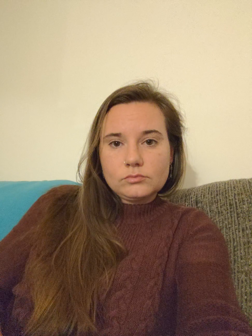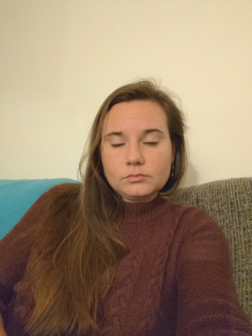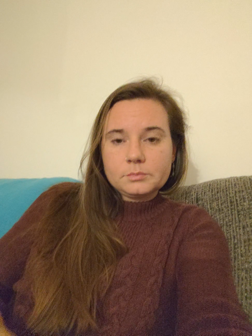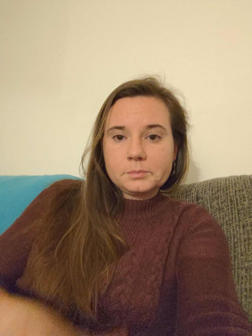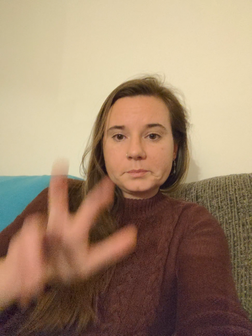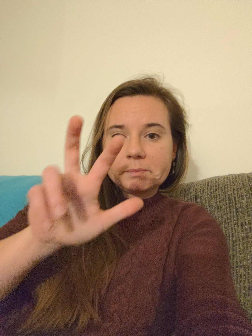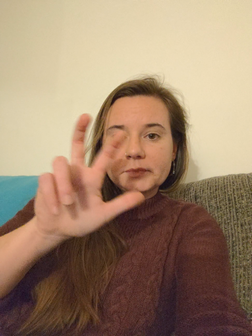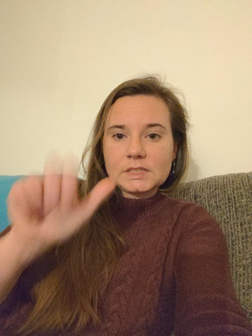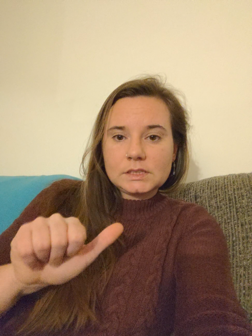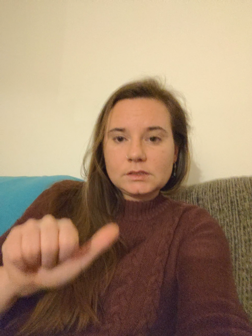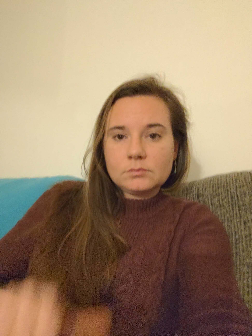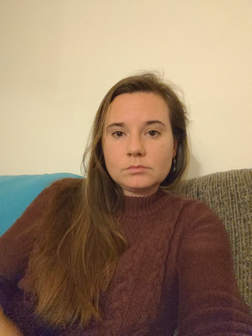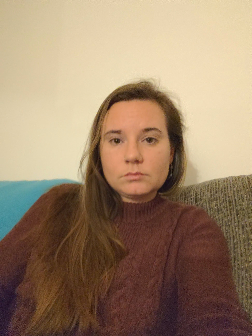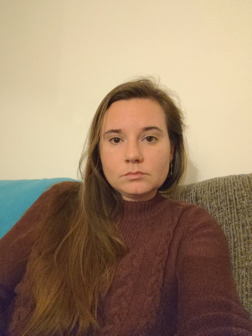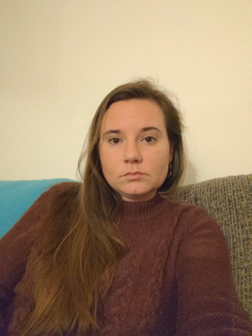pizza